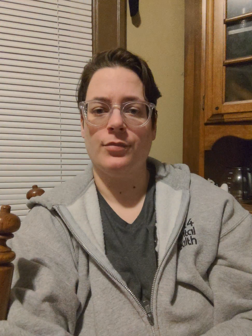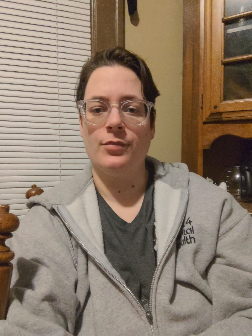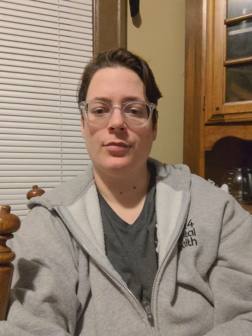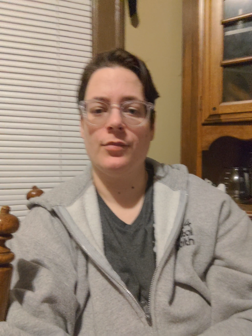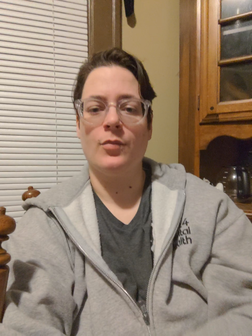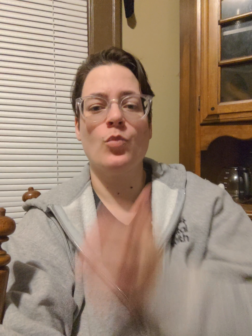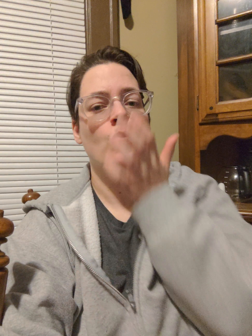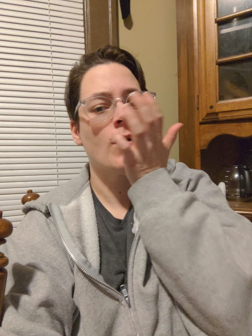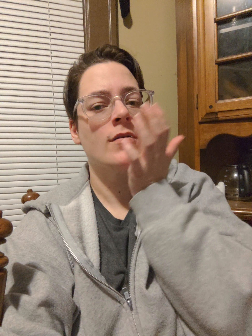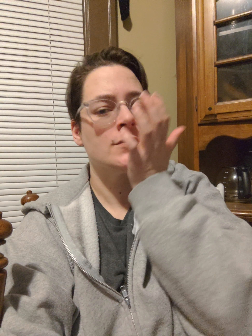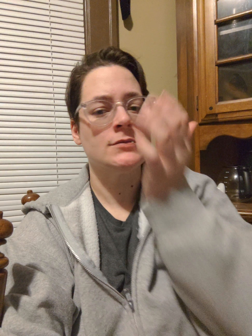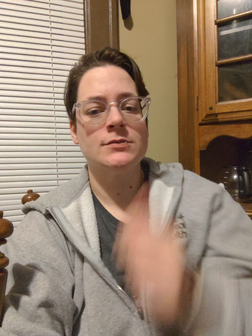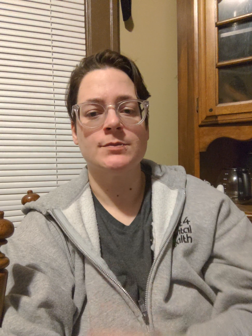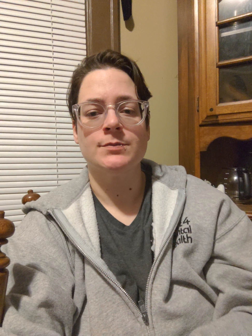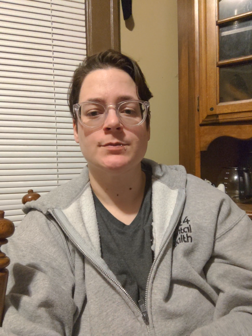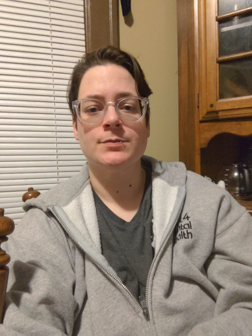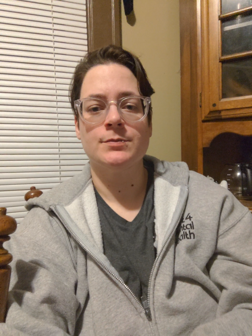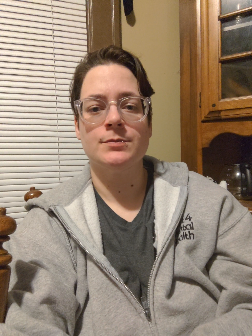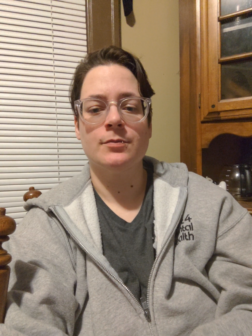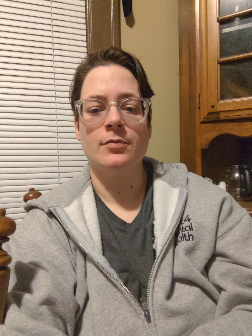grass